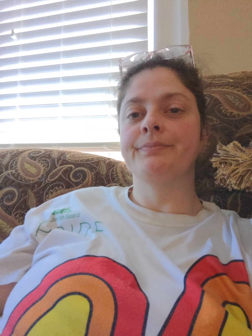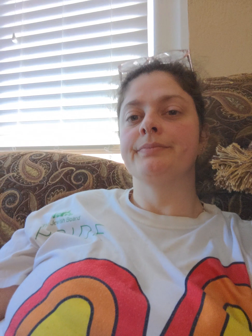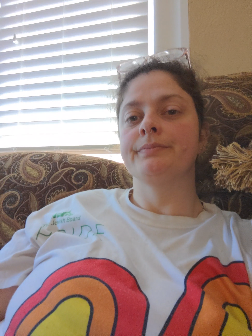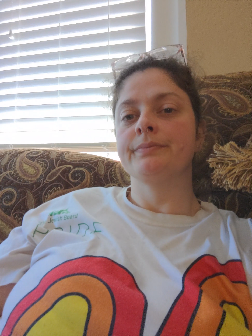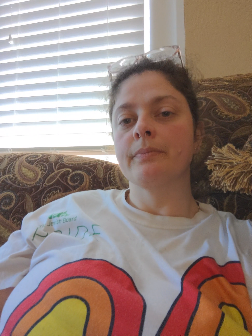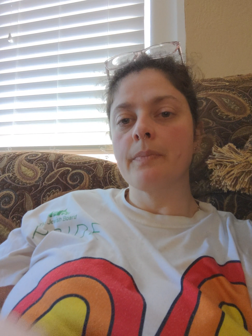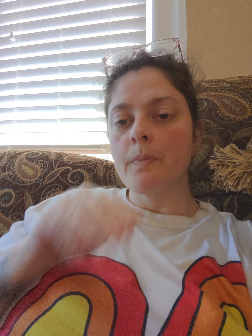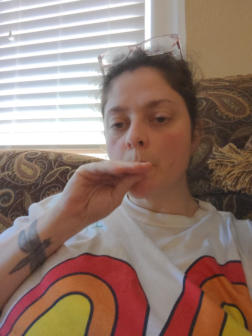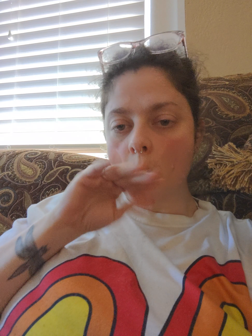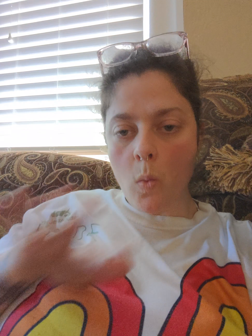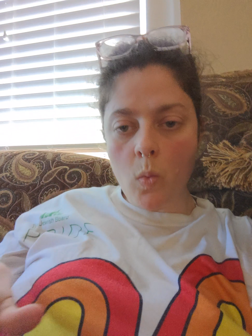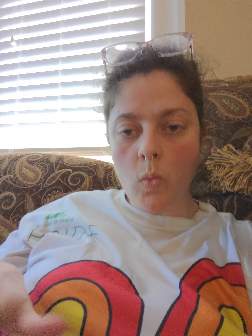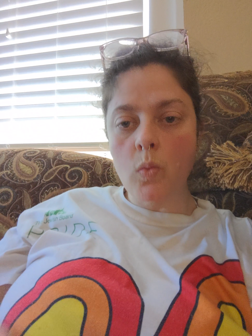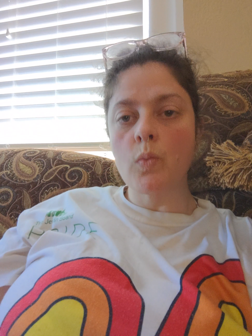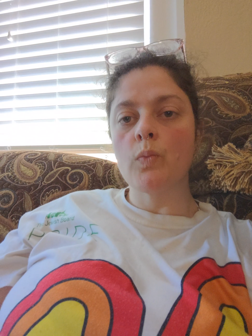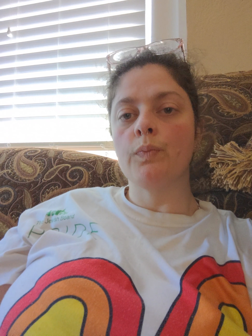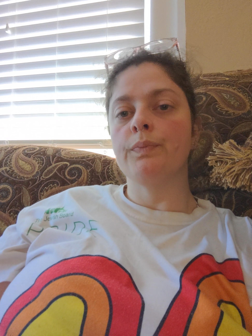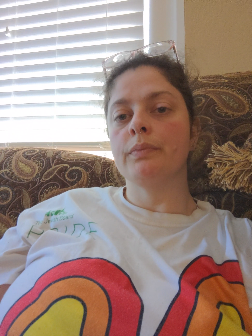blow